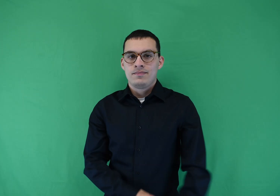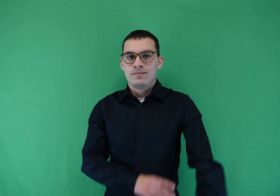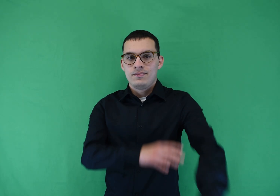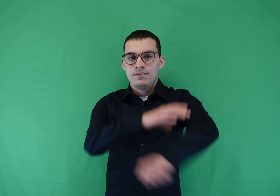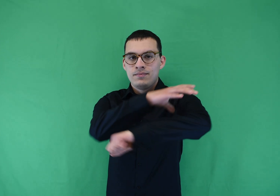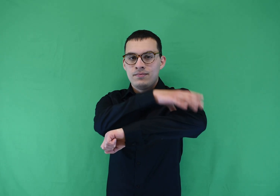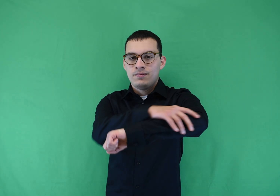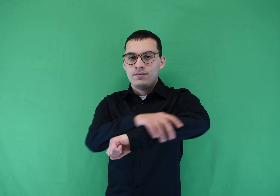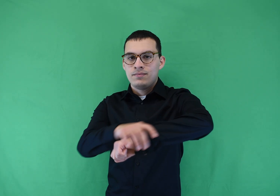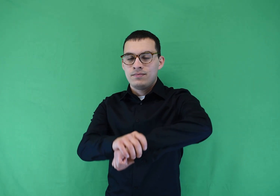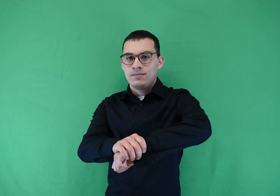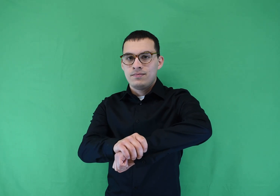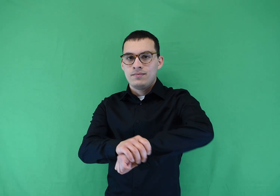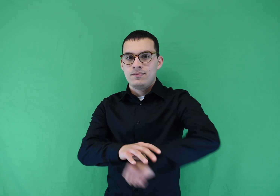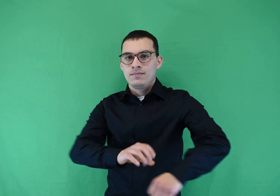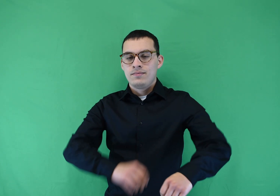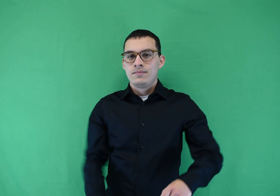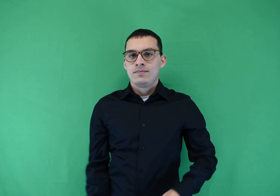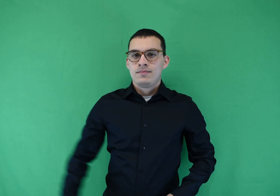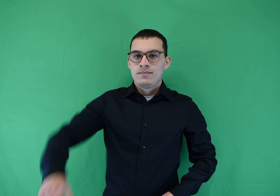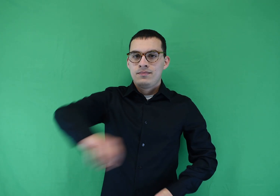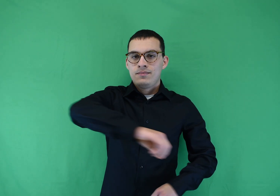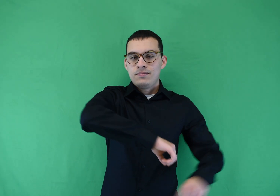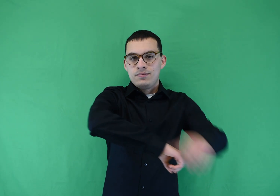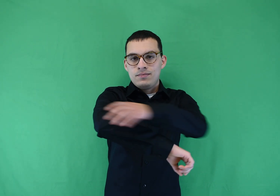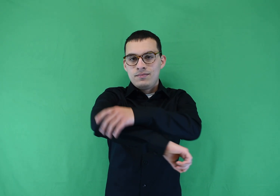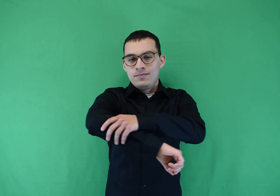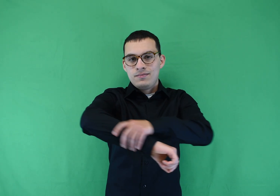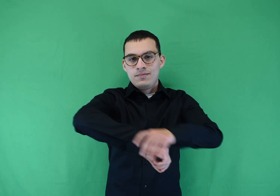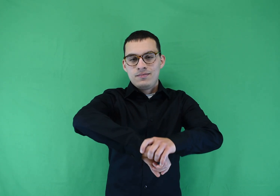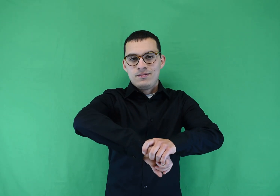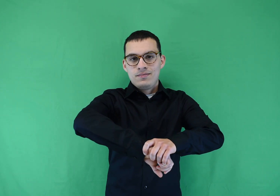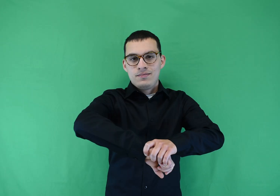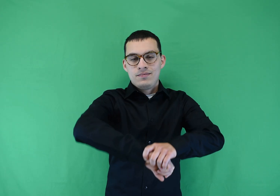brazos